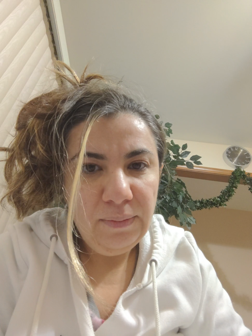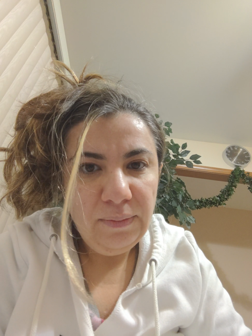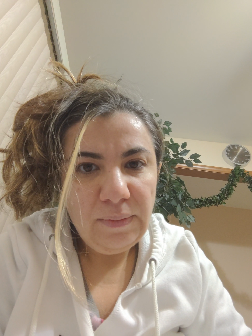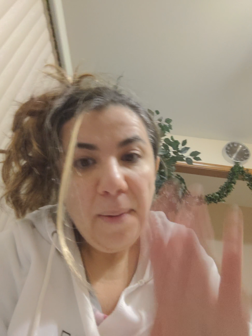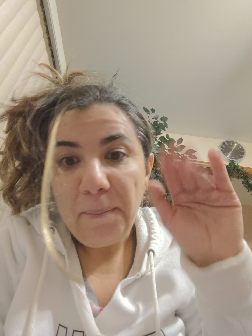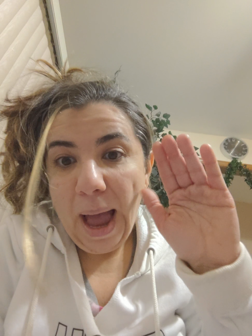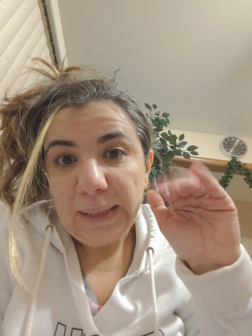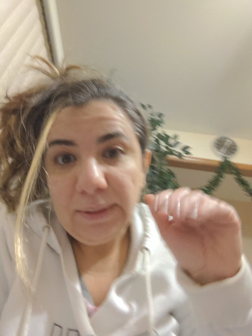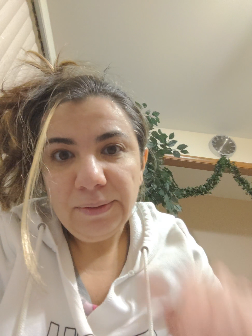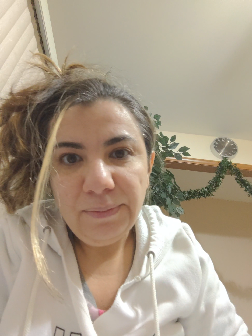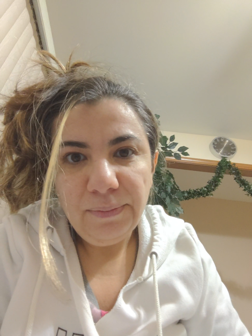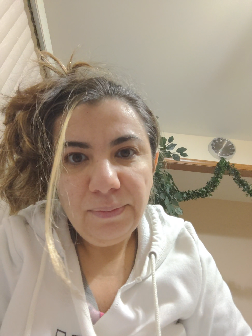bye